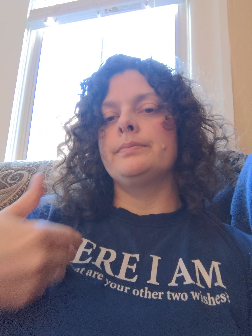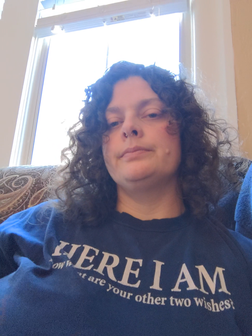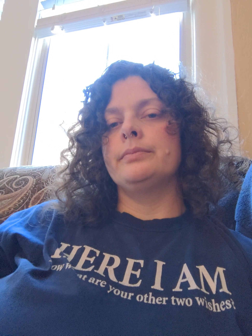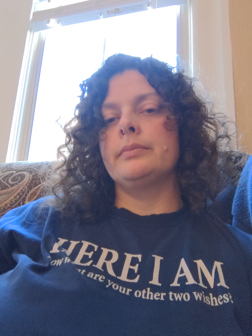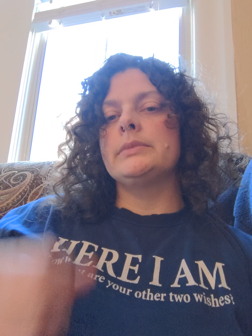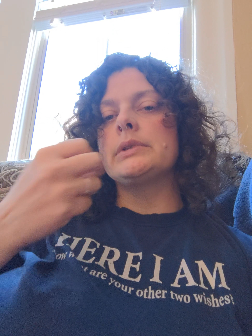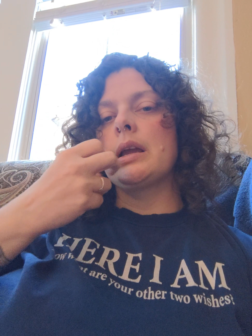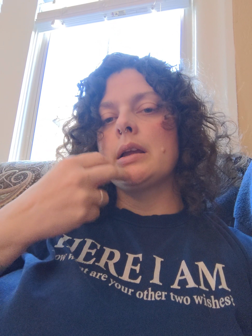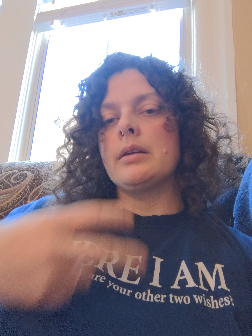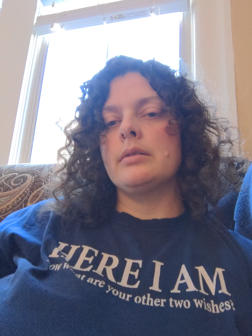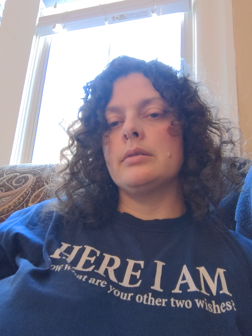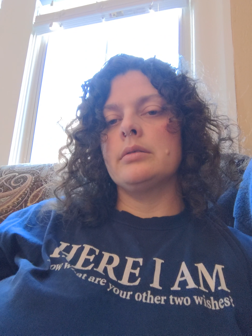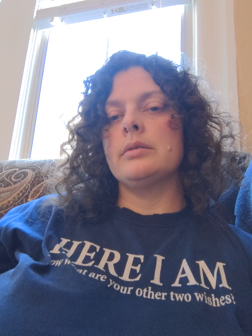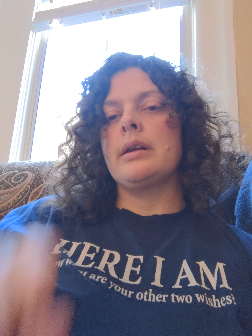snack